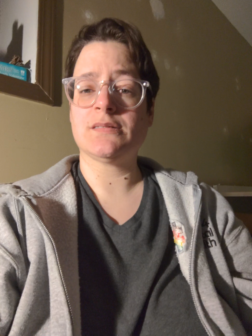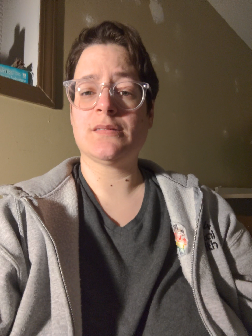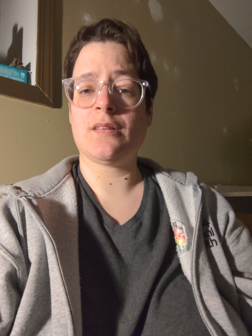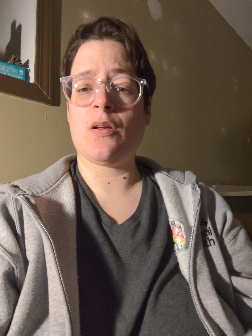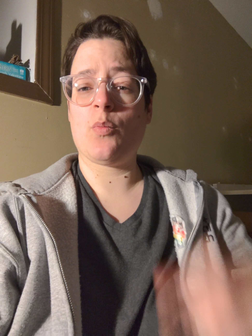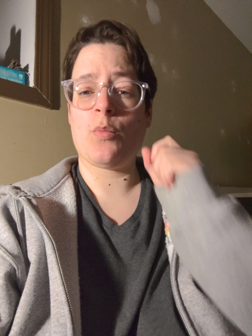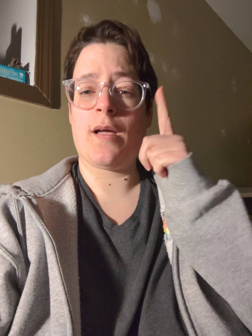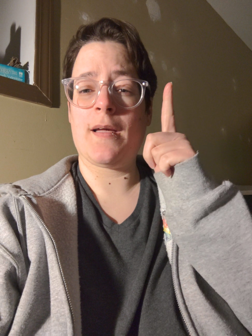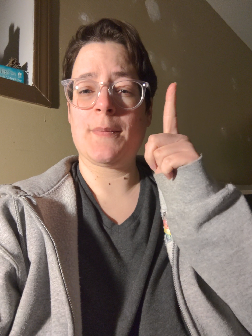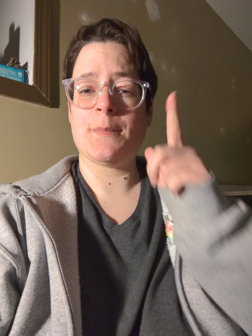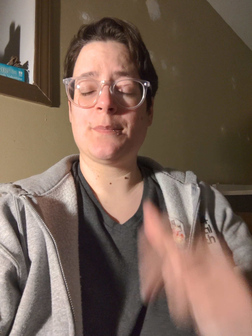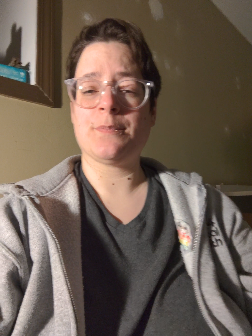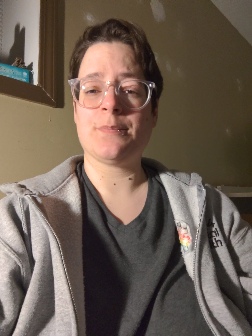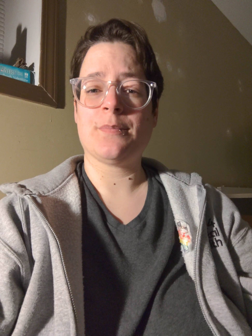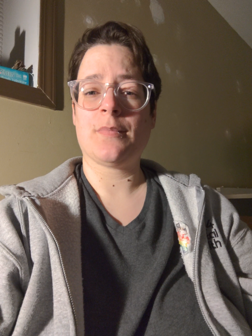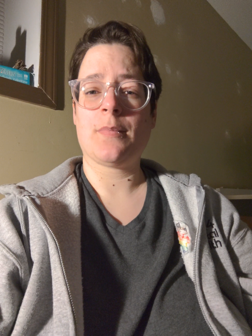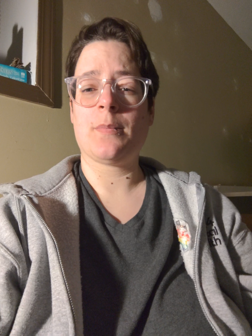awake